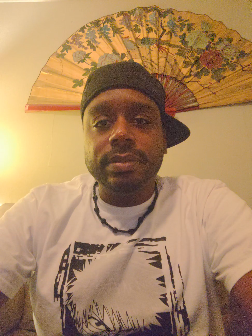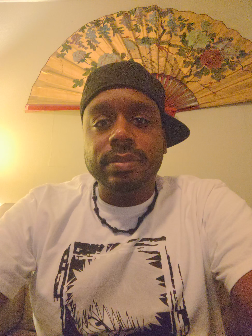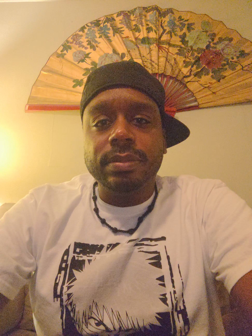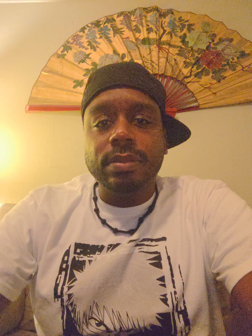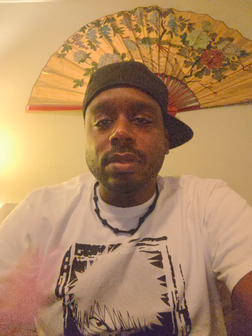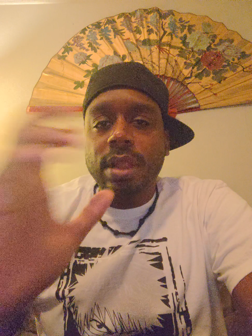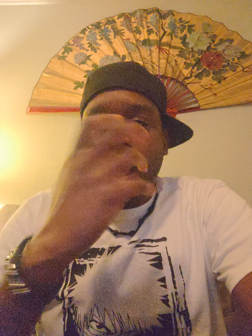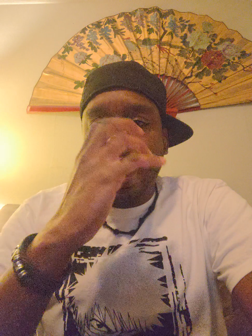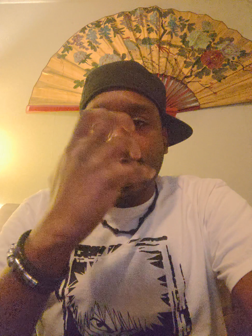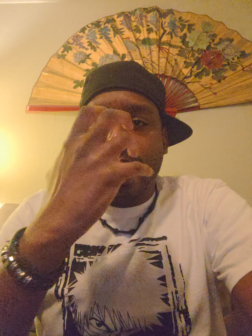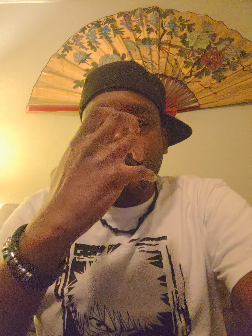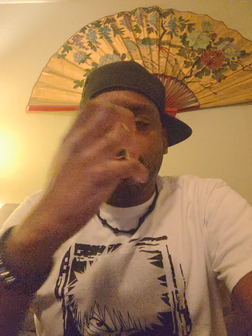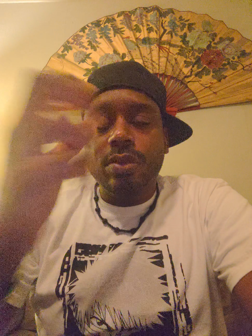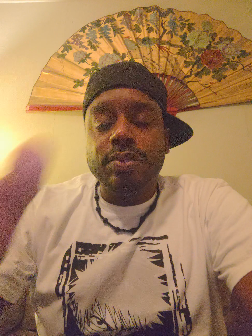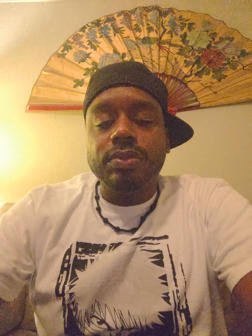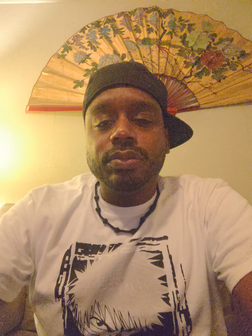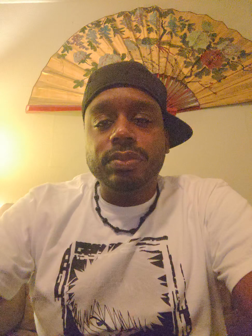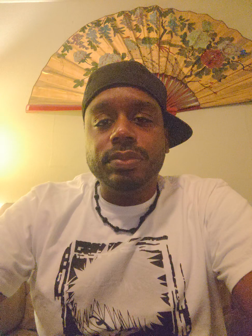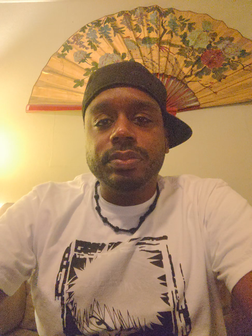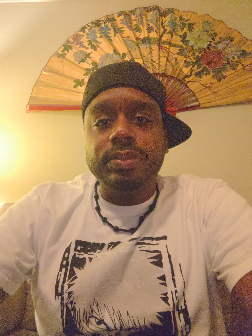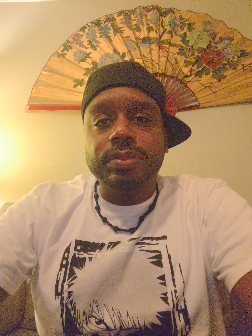clown